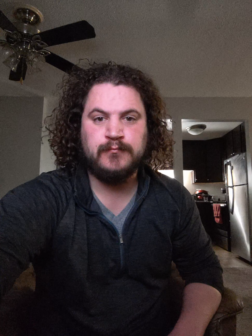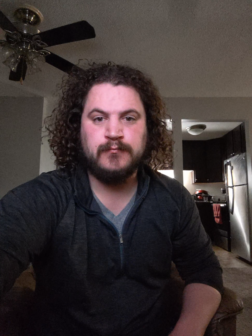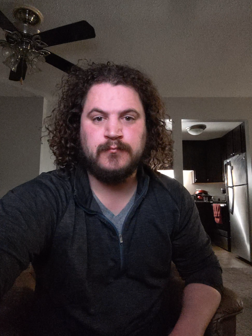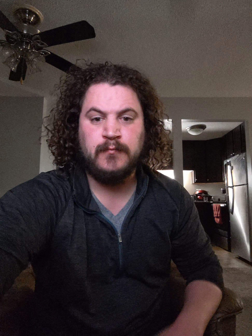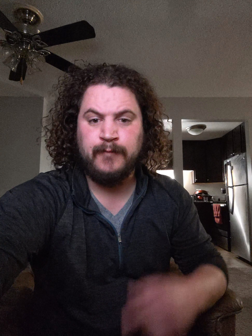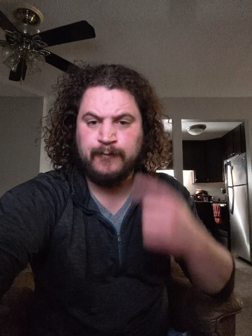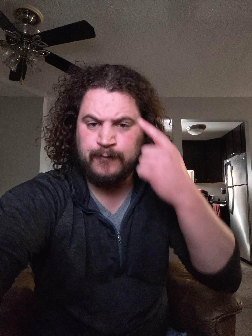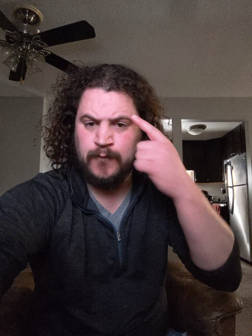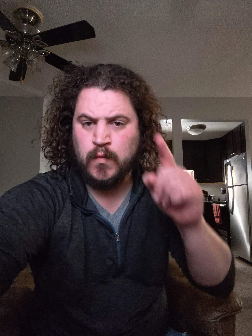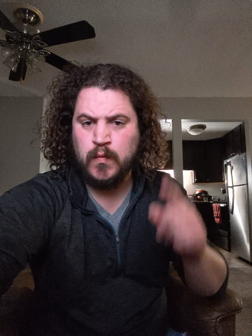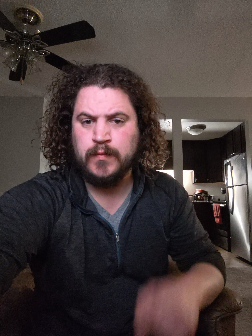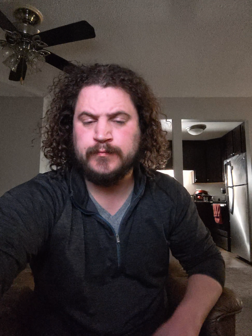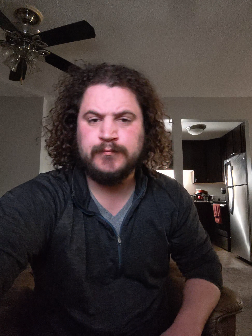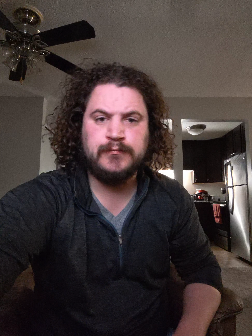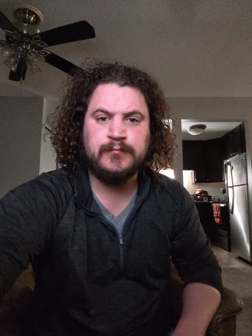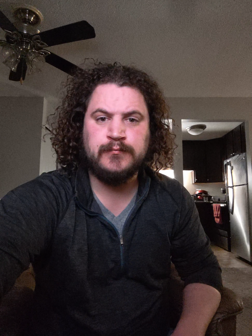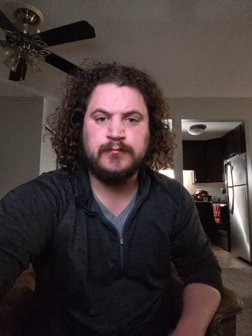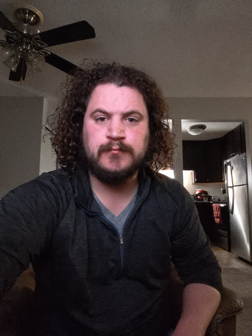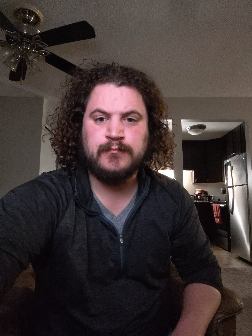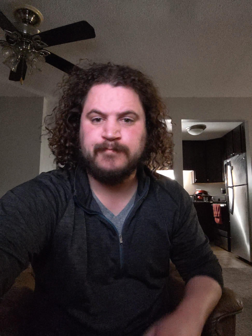for